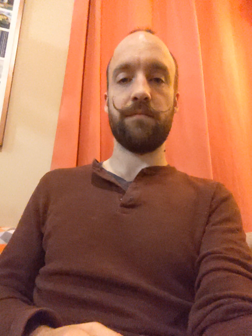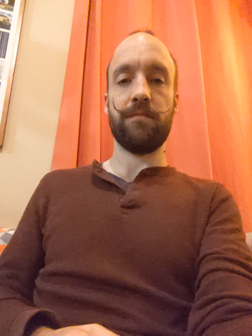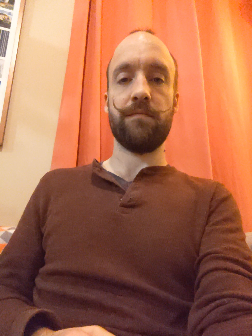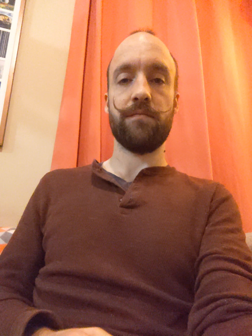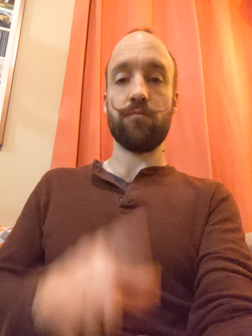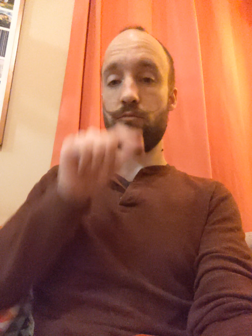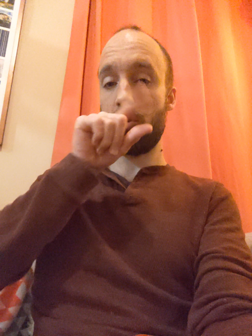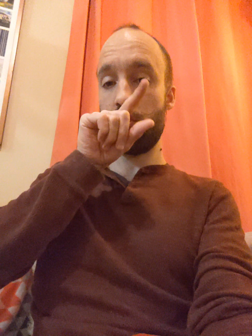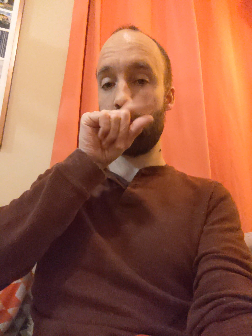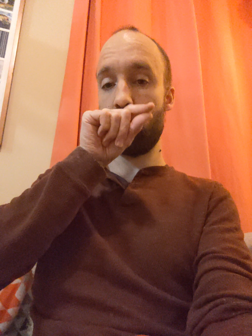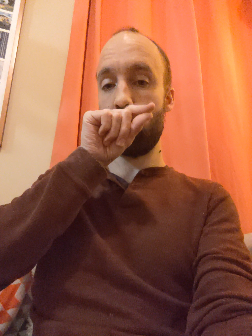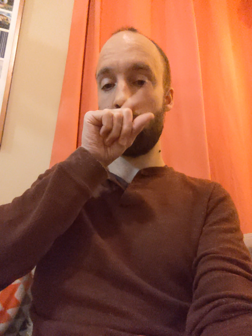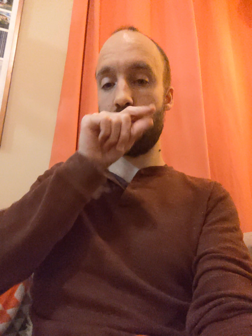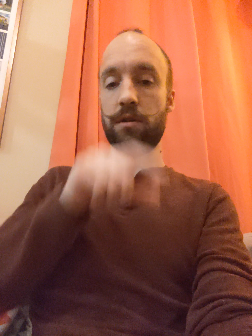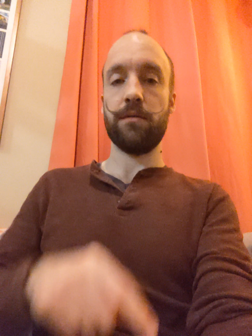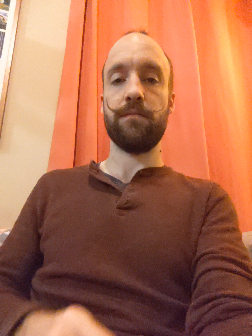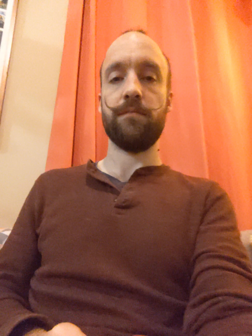bird